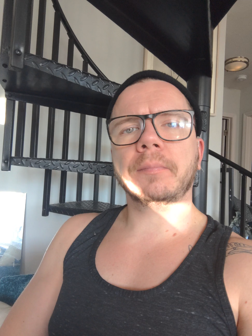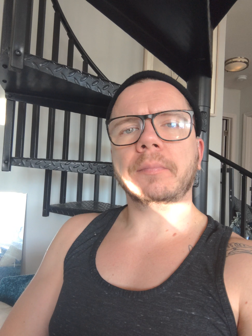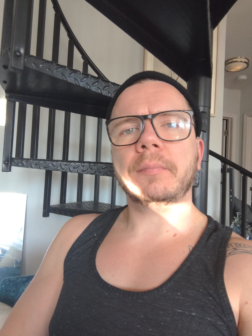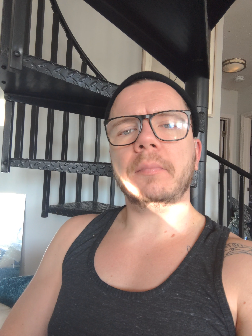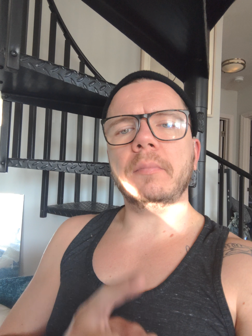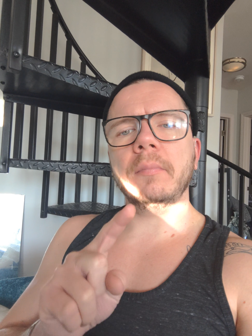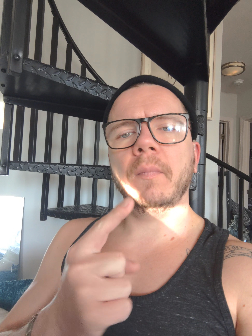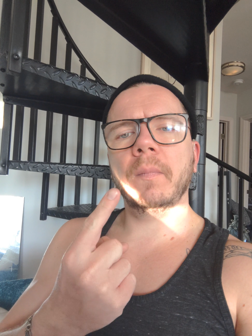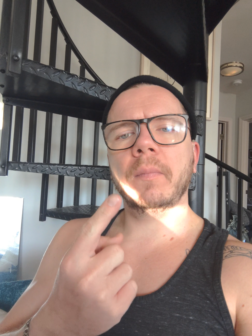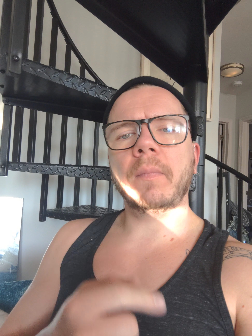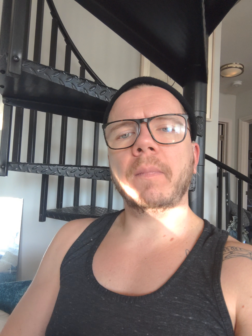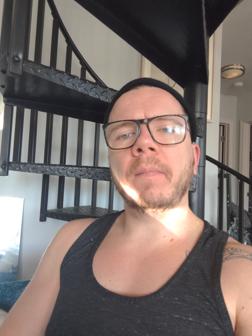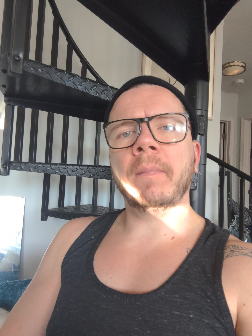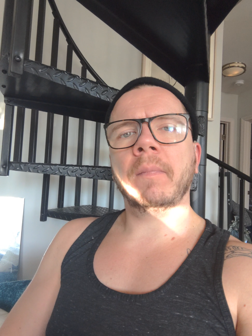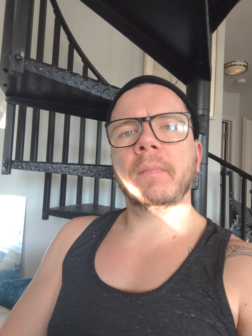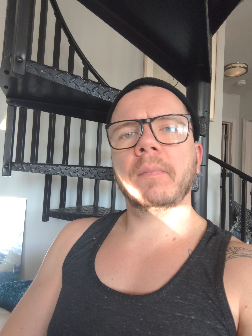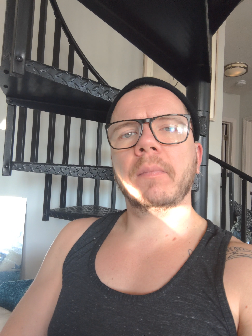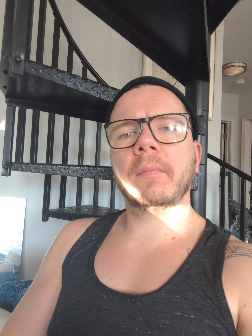first